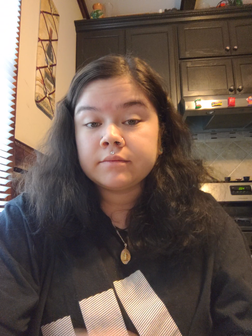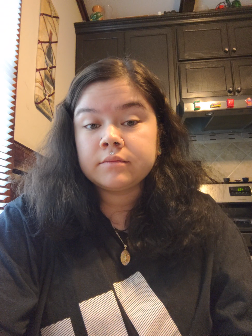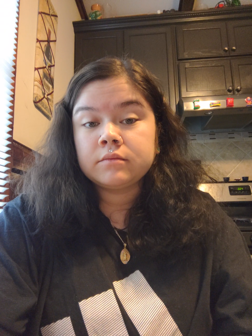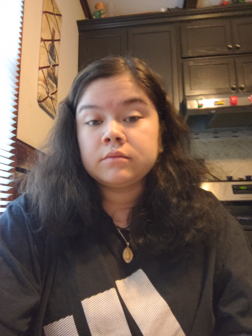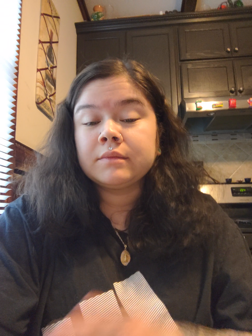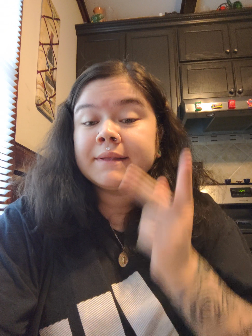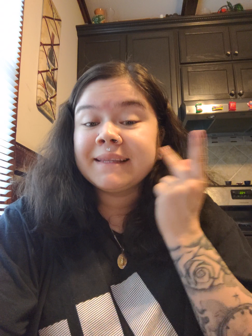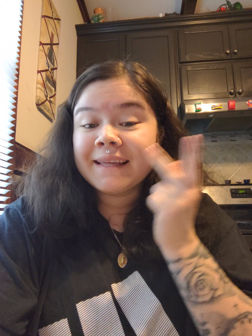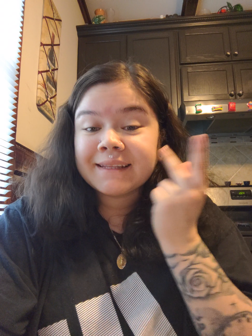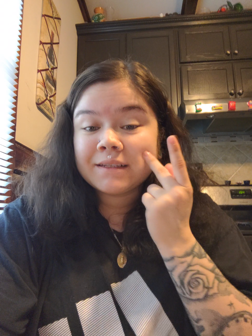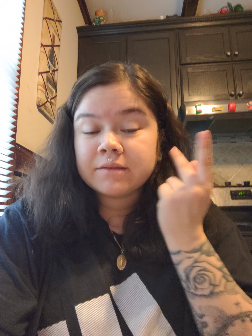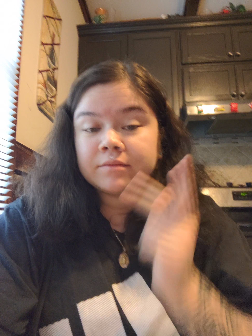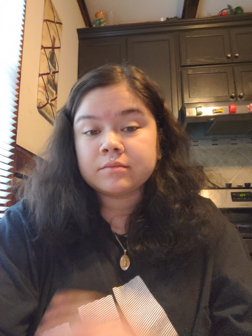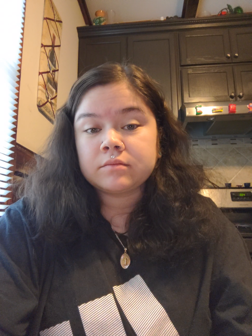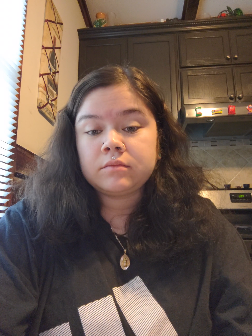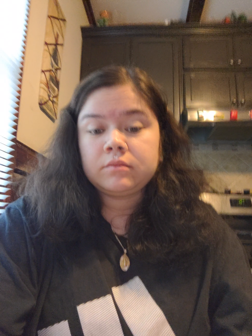kitty